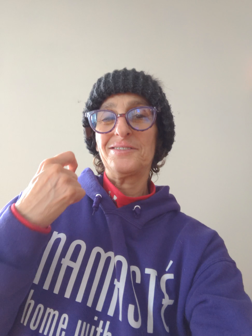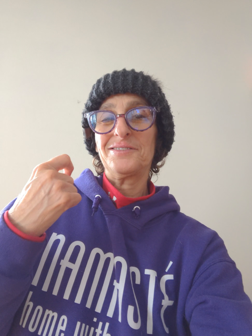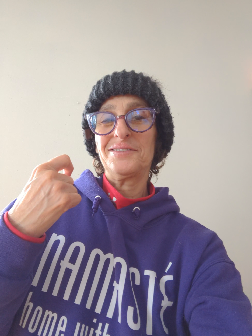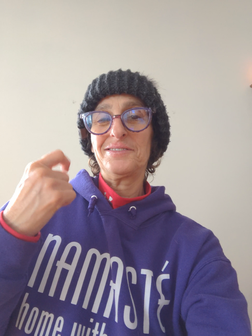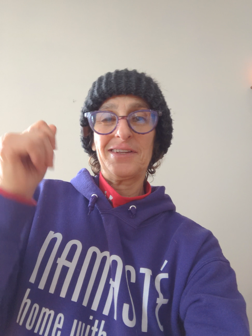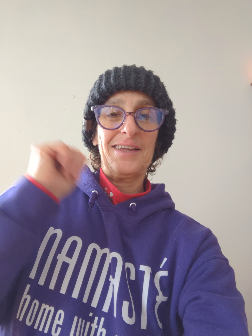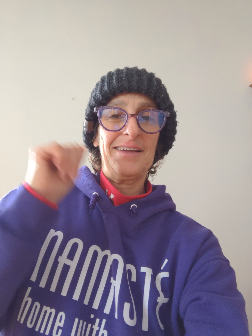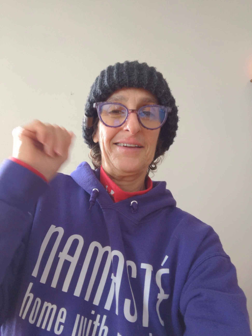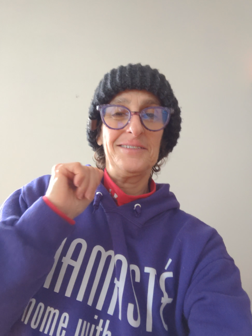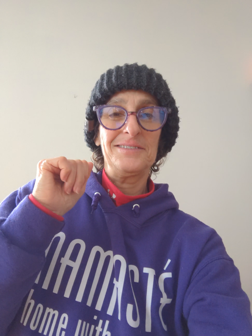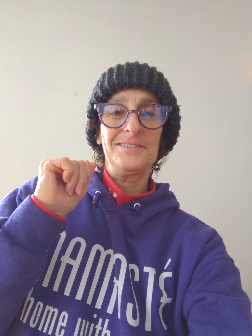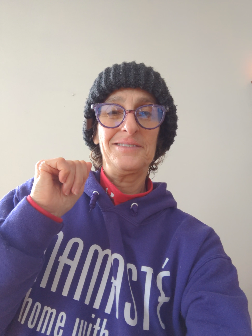aunt